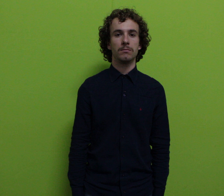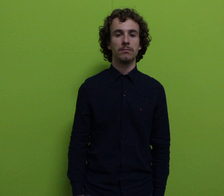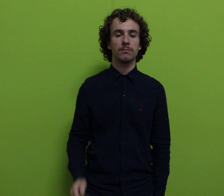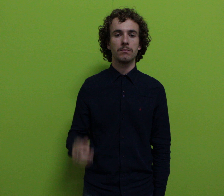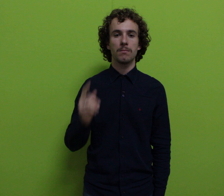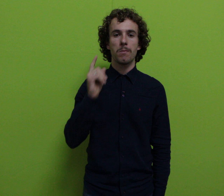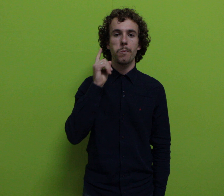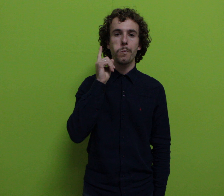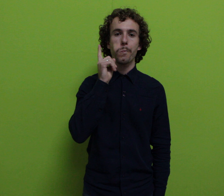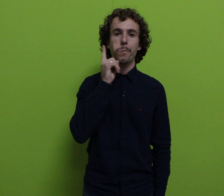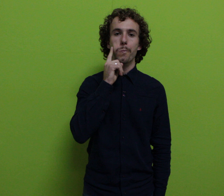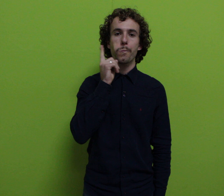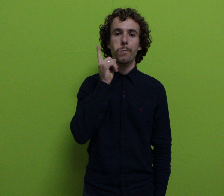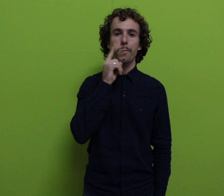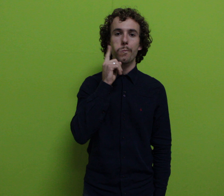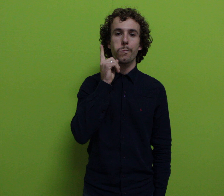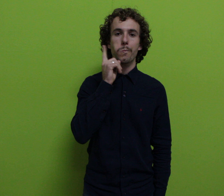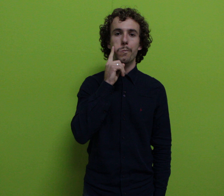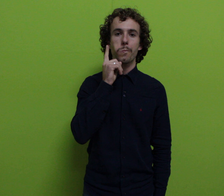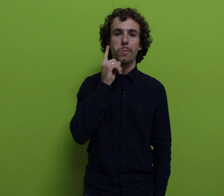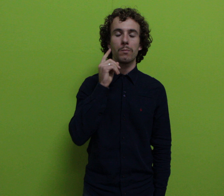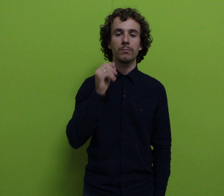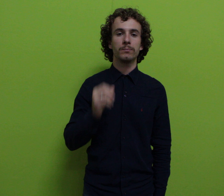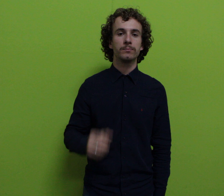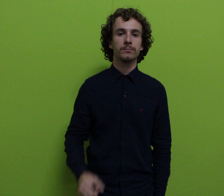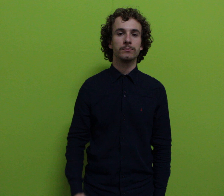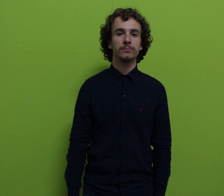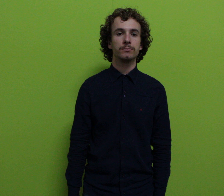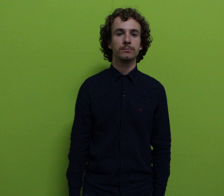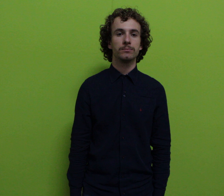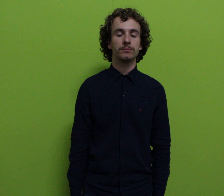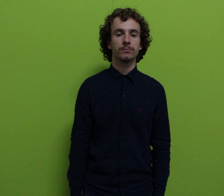bala